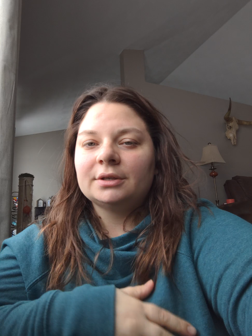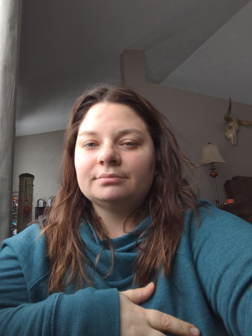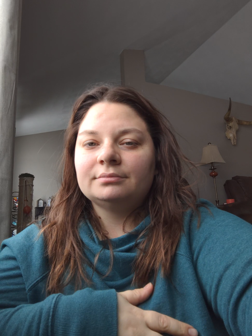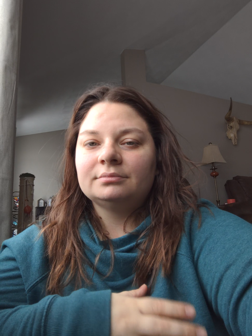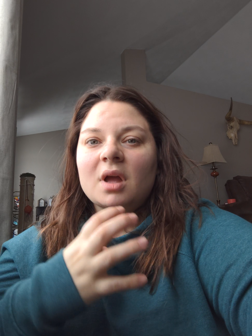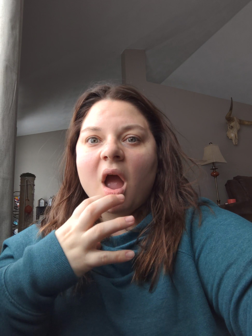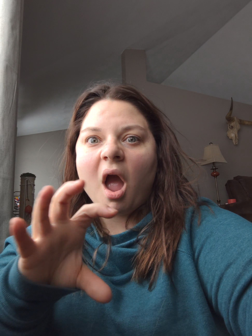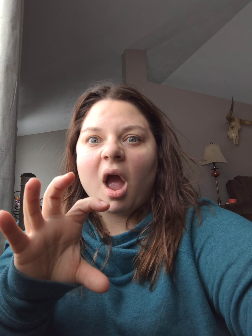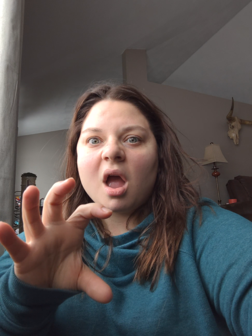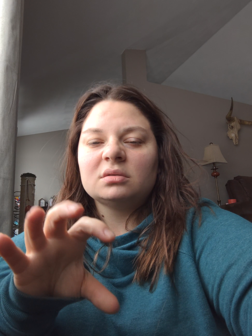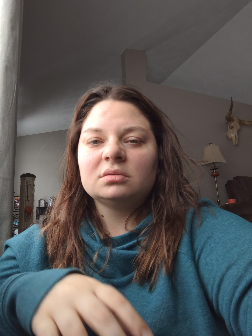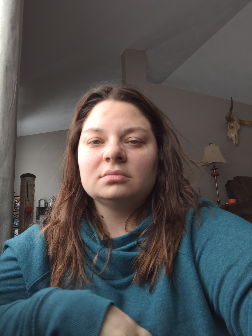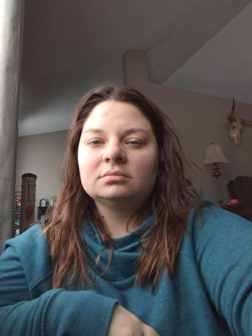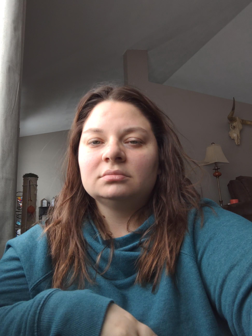hot